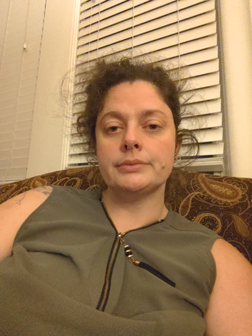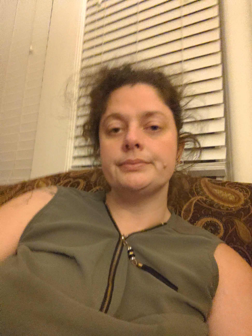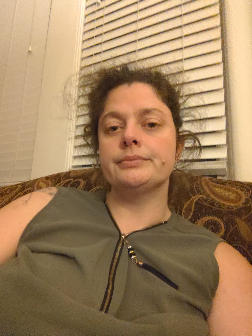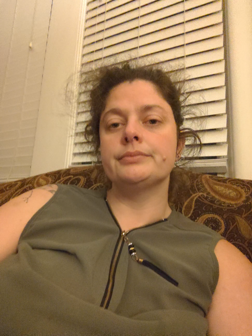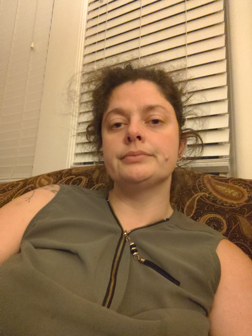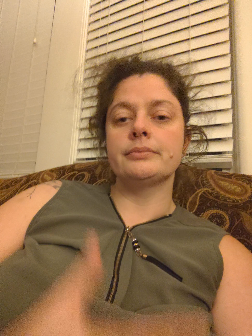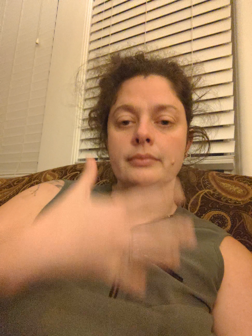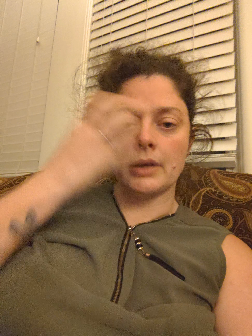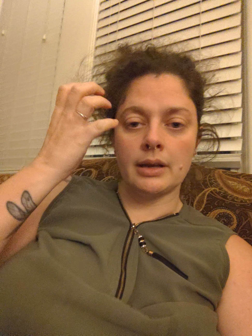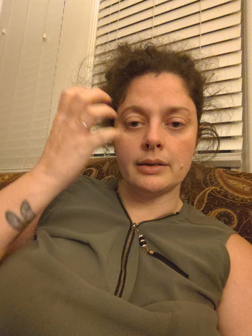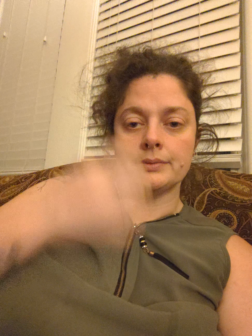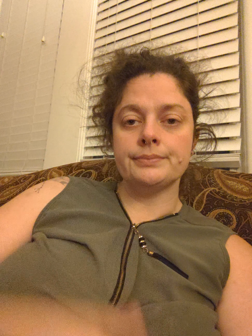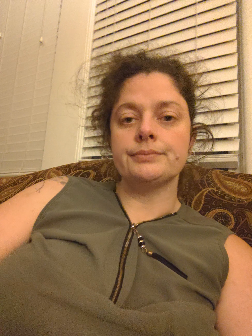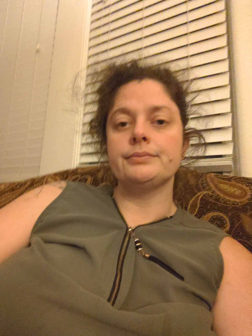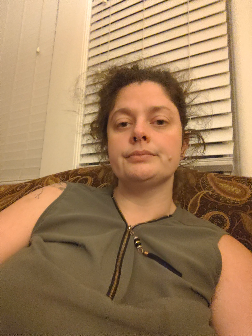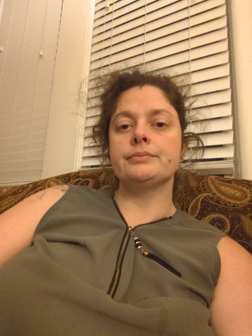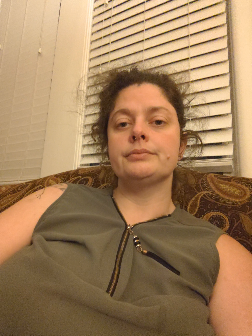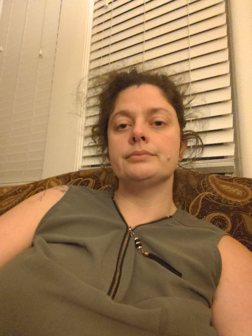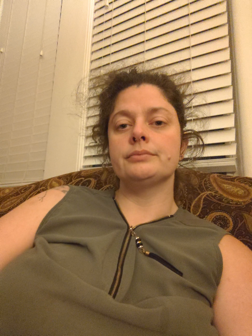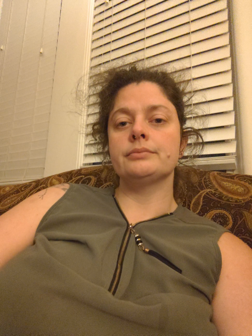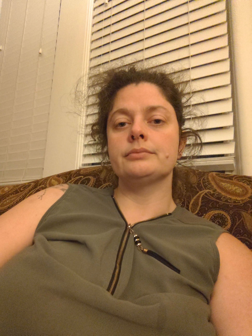mad